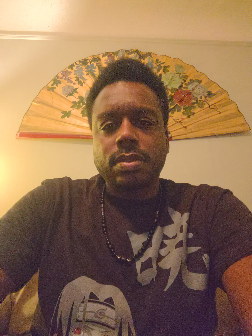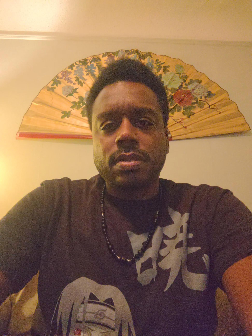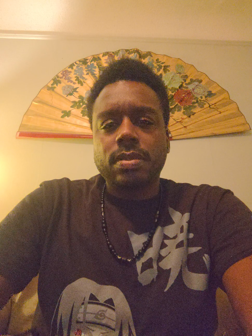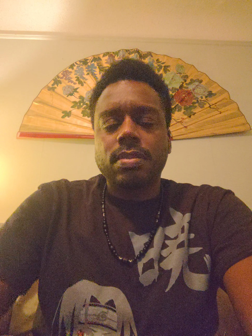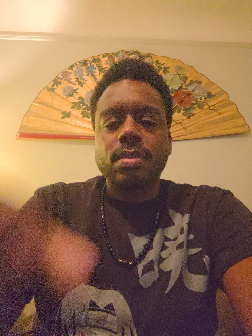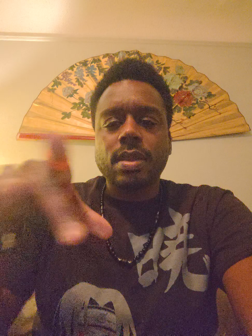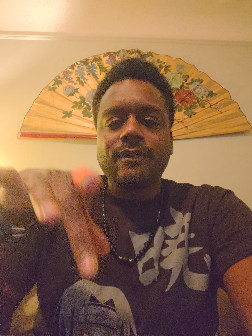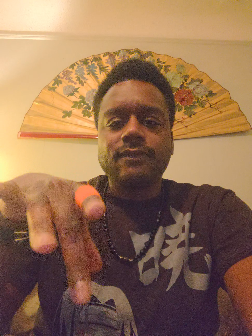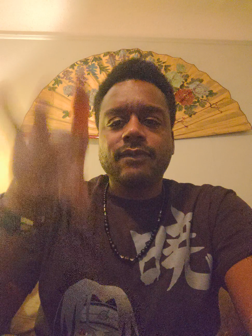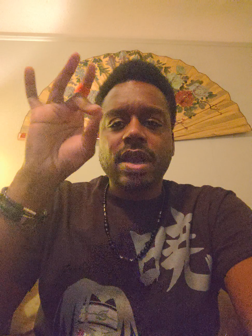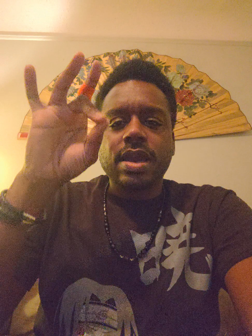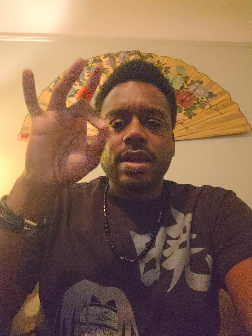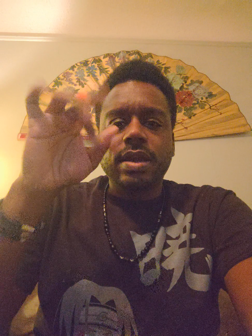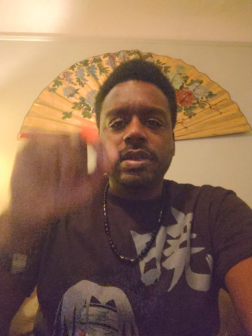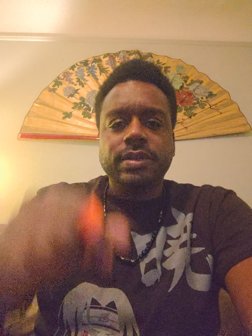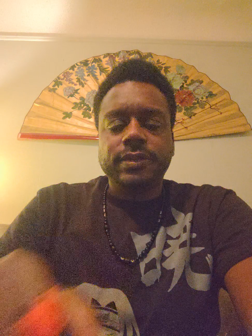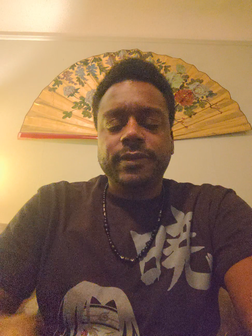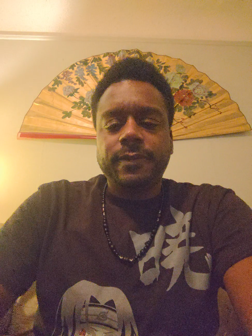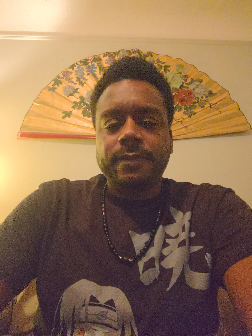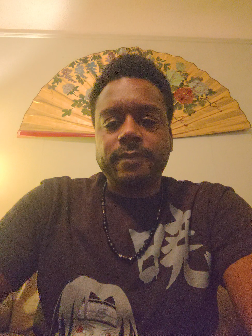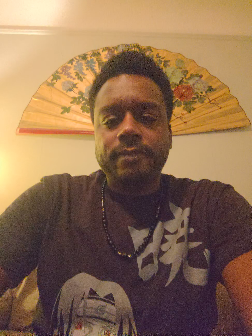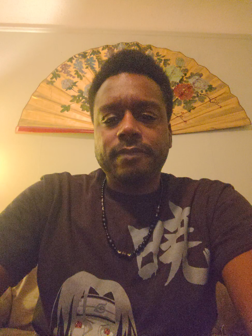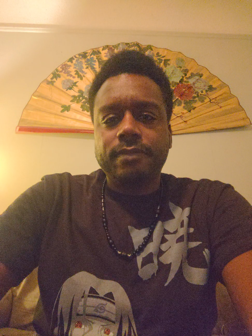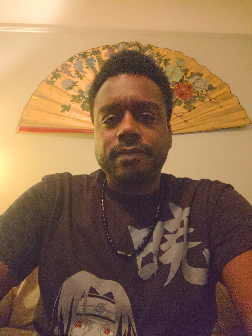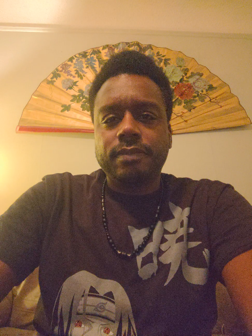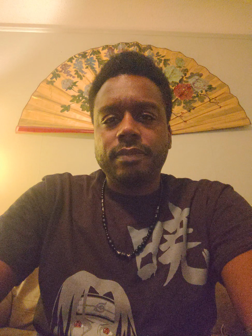find